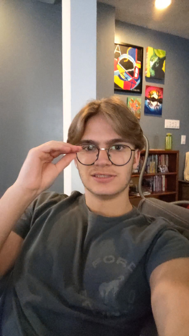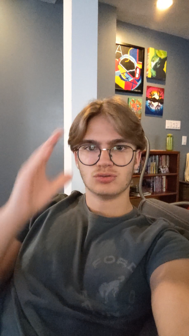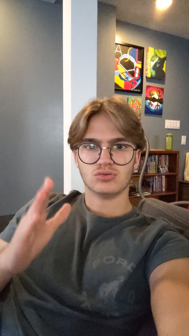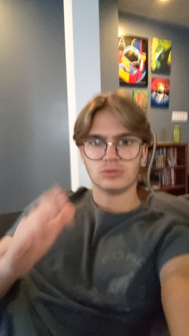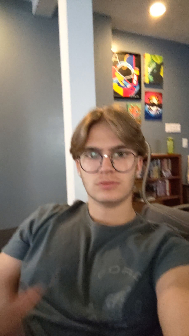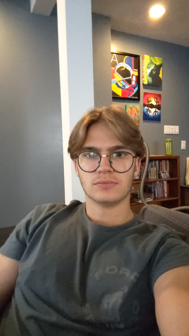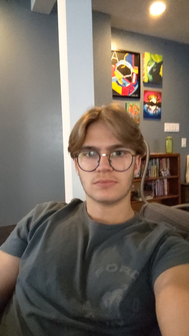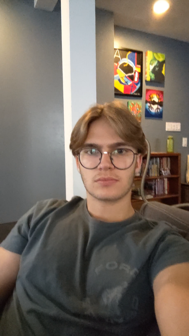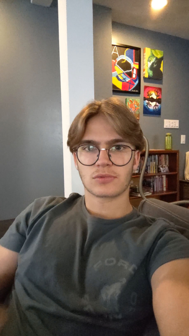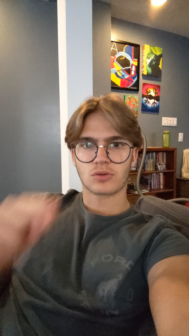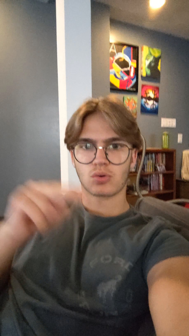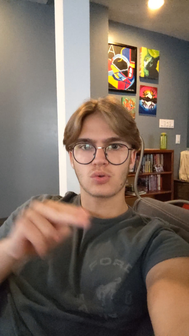nurse